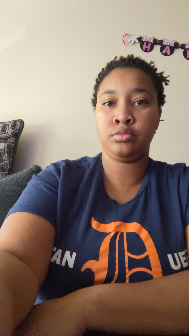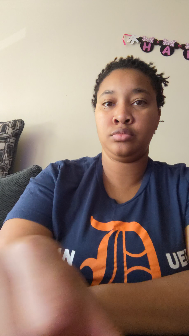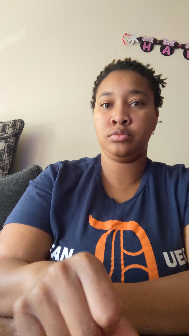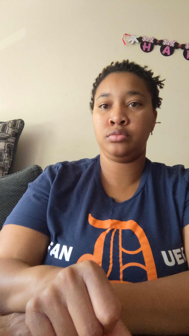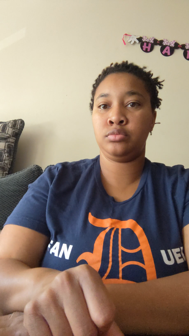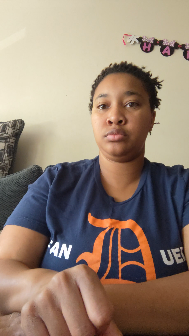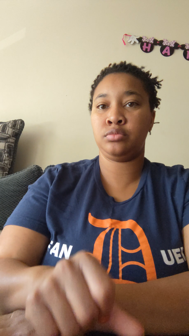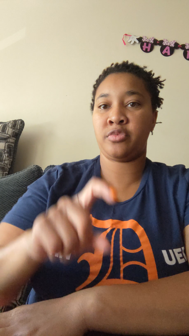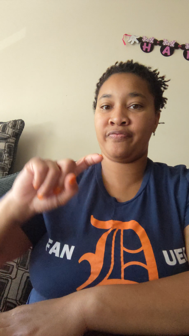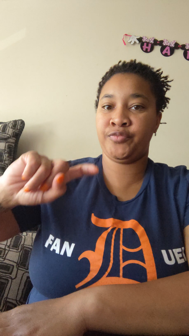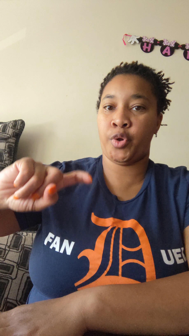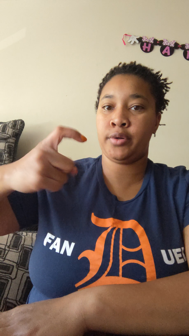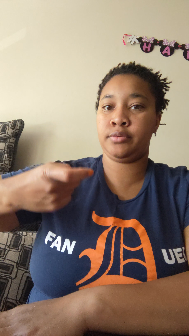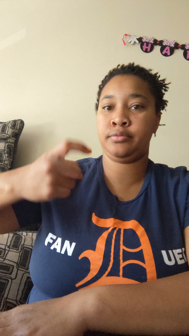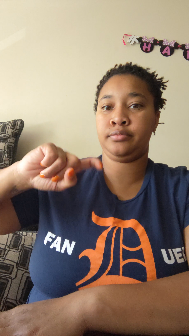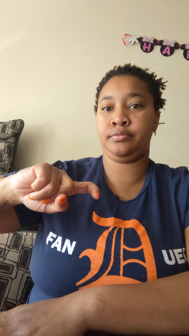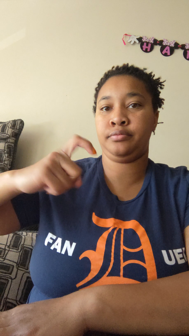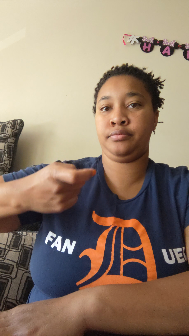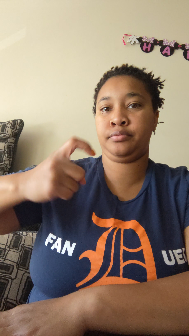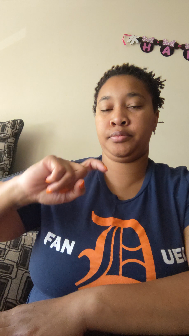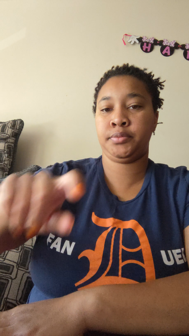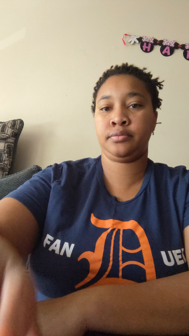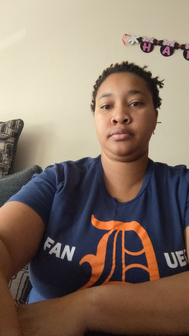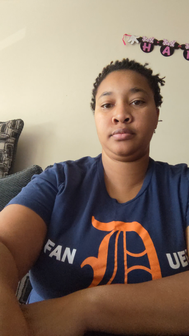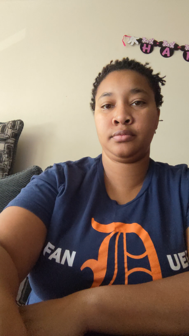friend